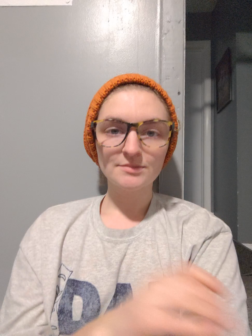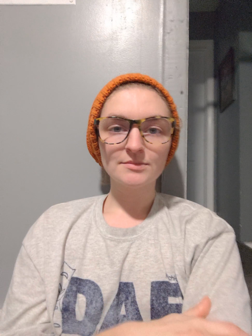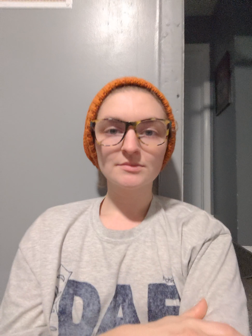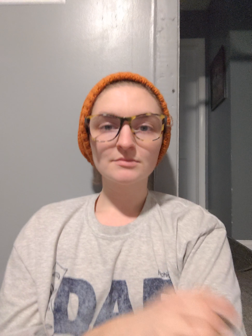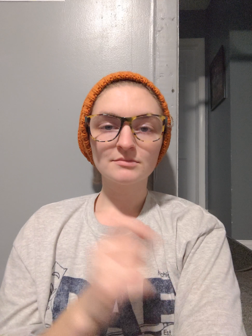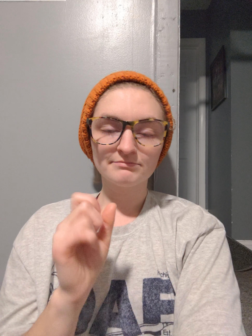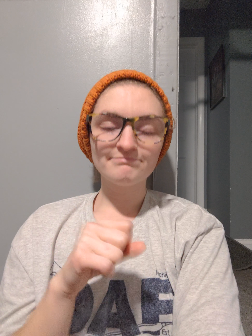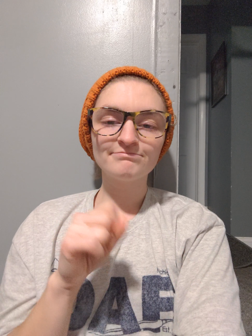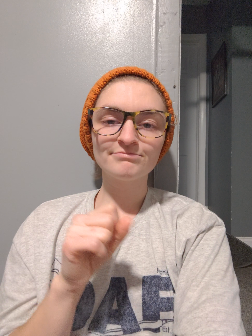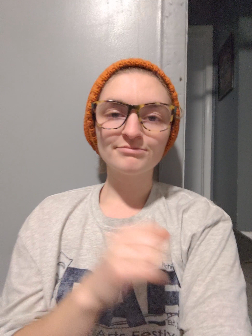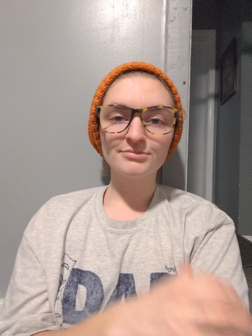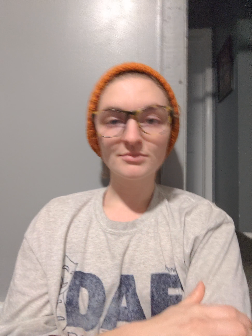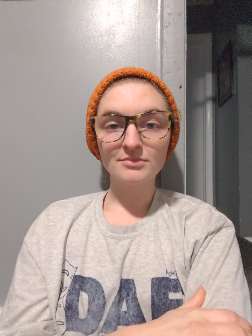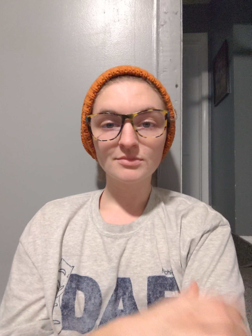yes